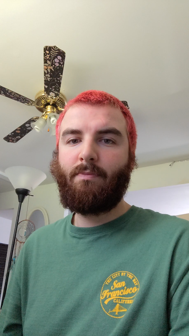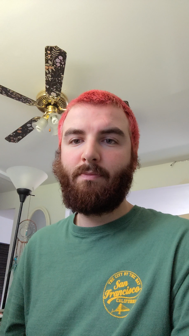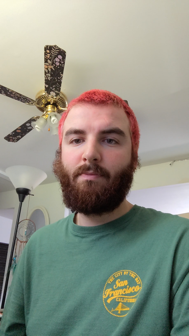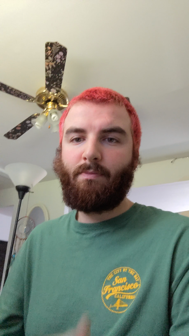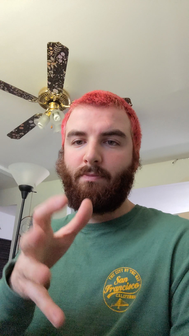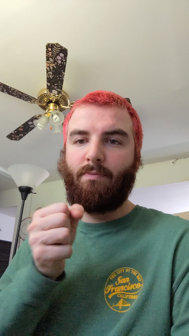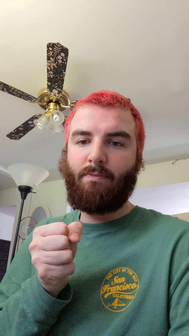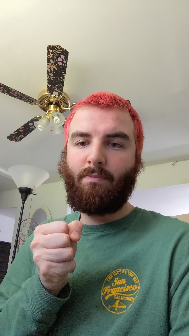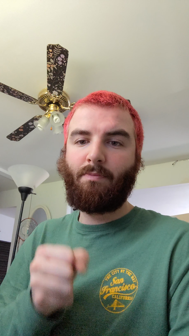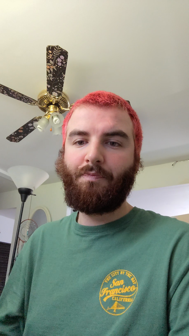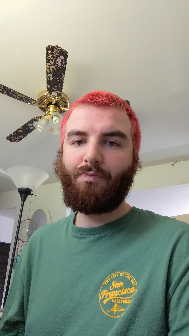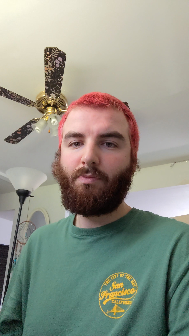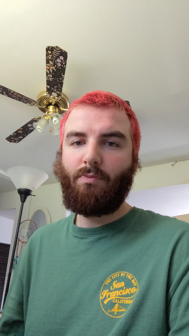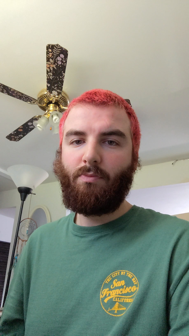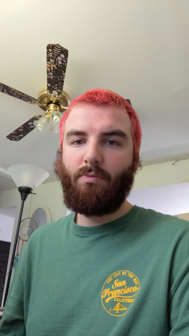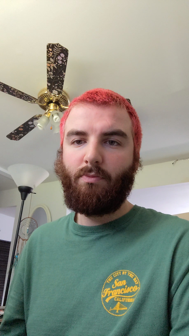get